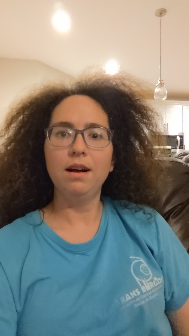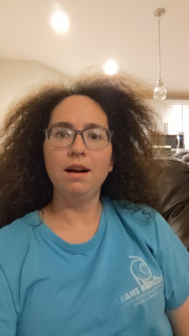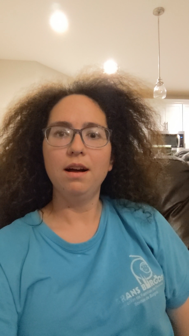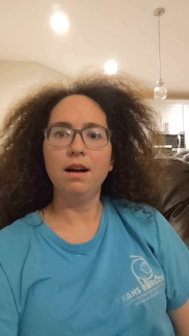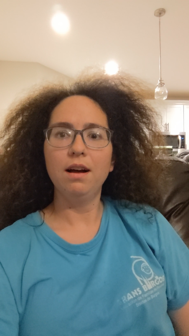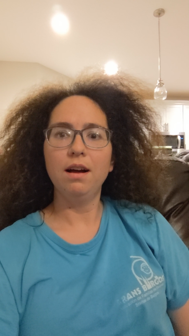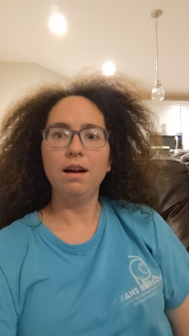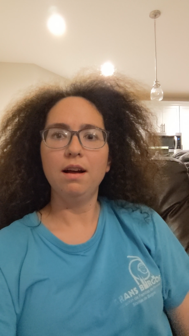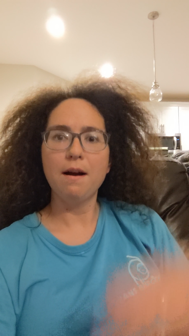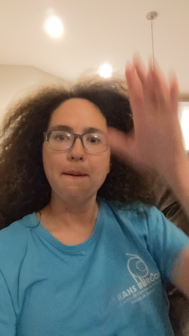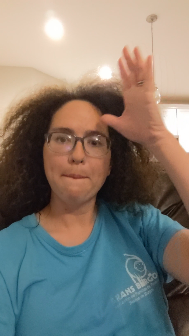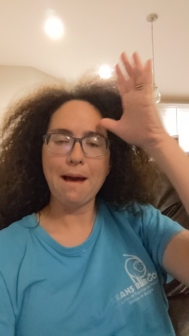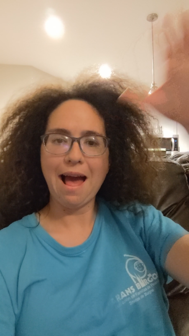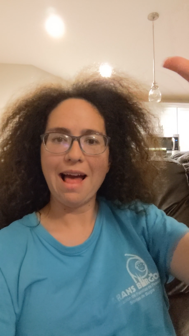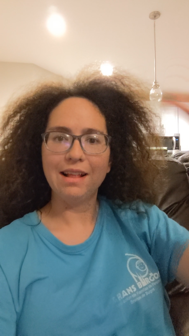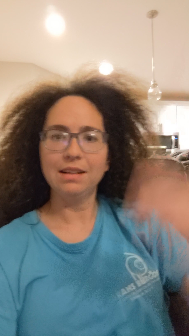moose